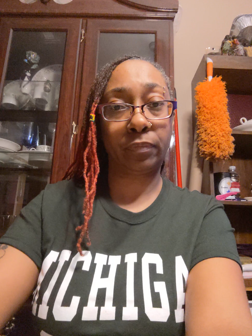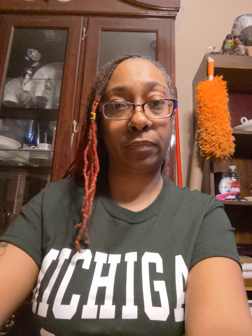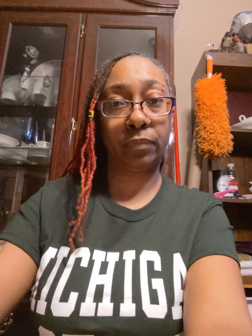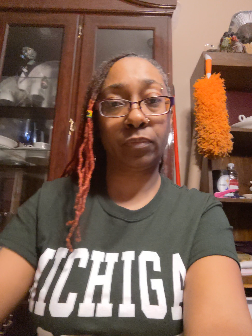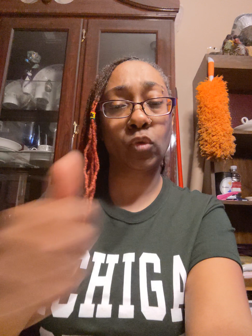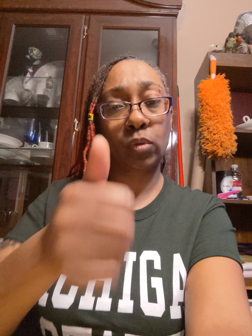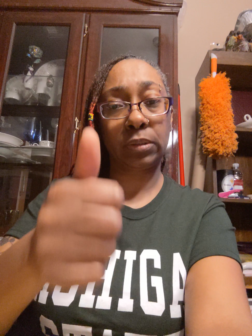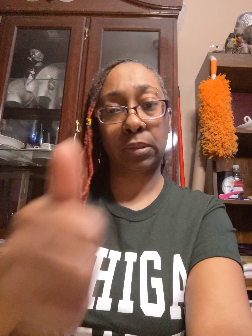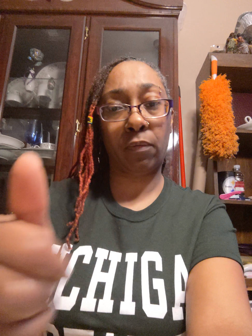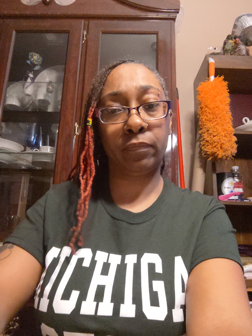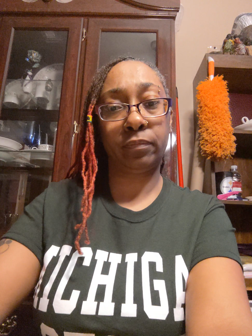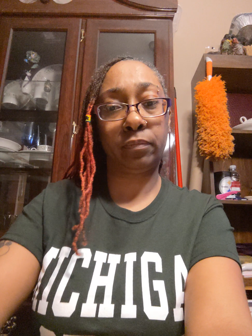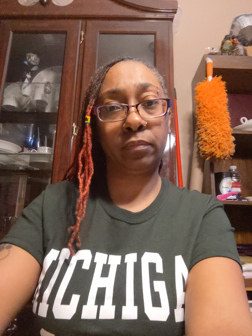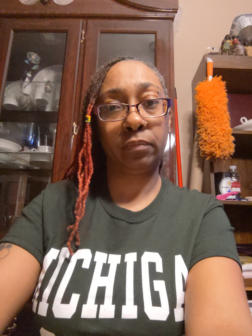yourself